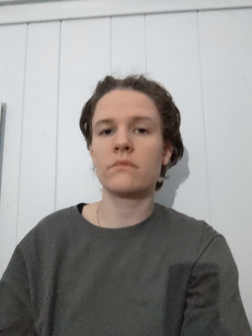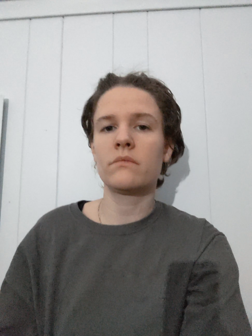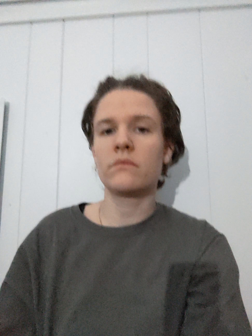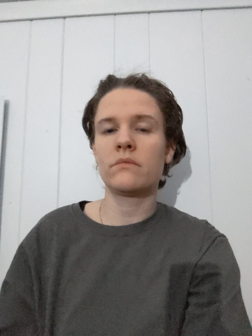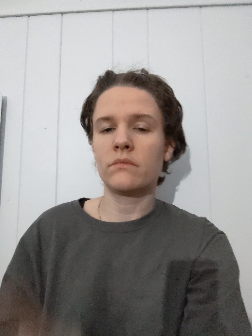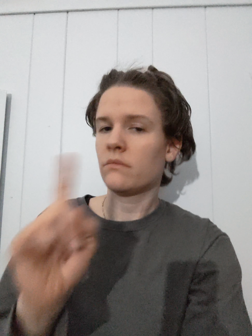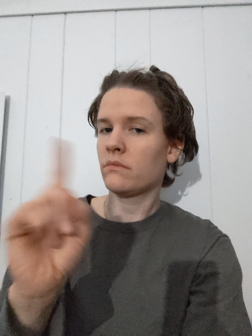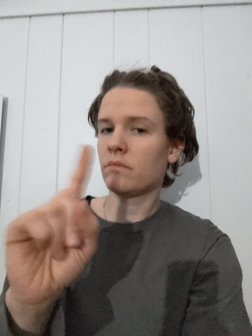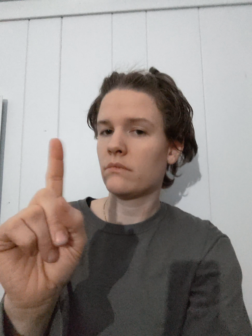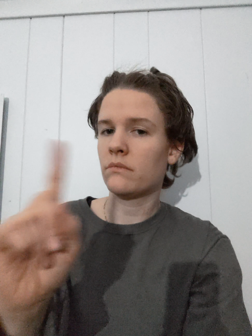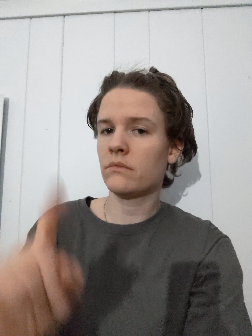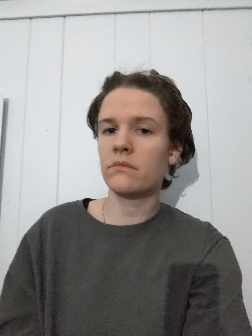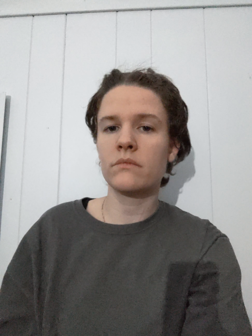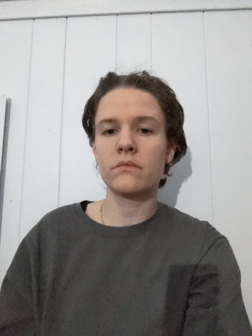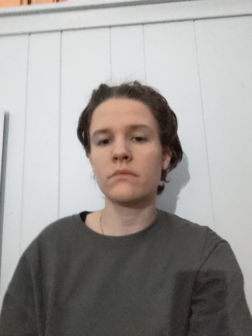where